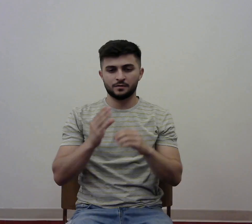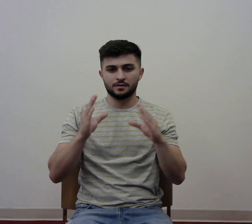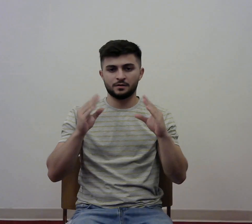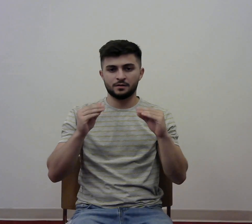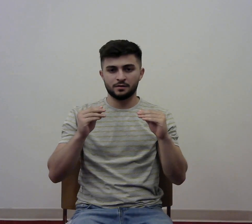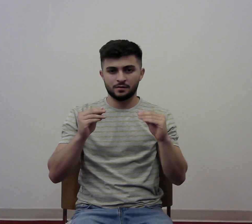axşam